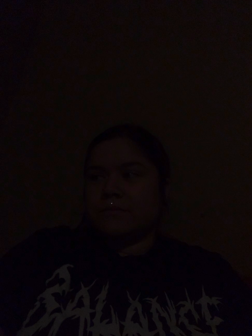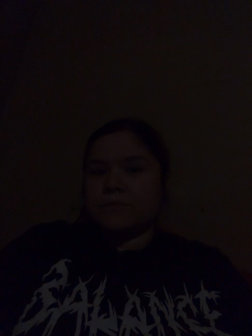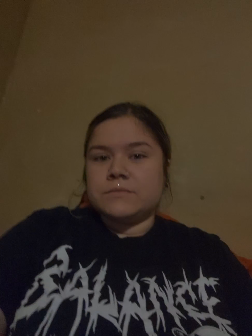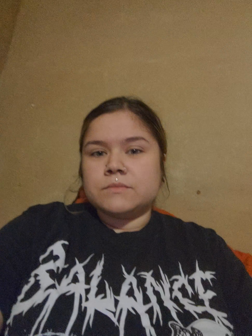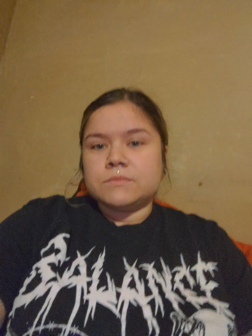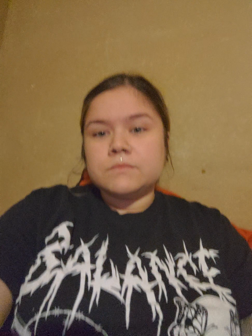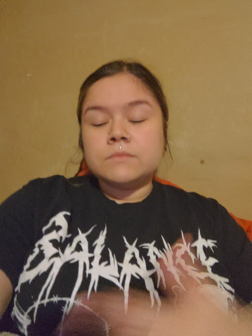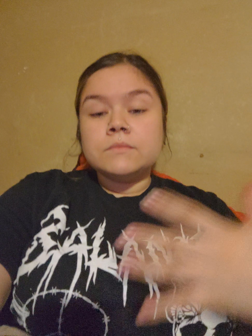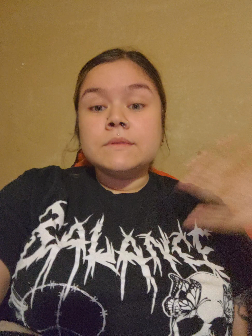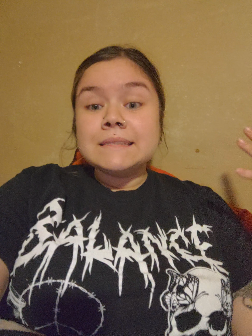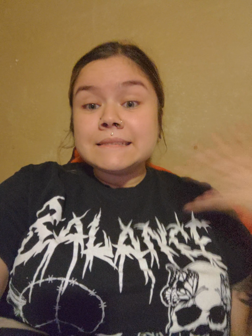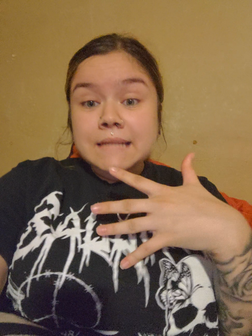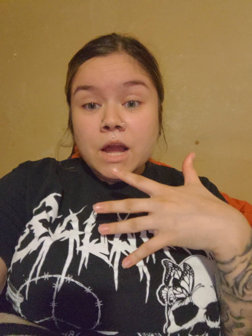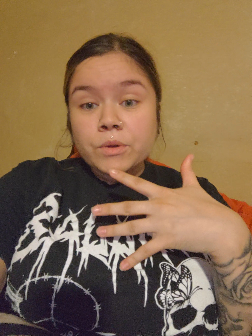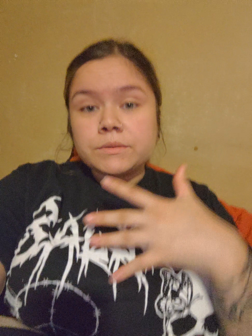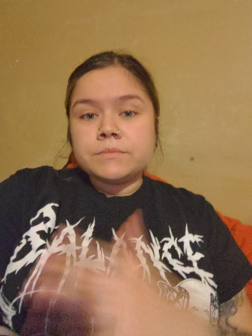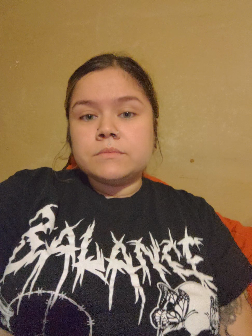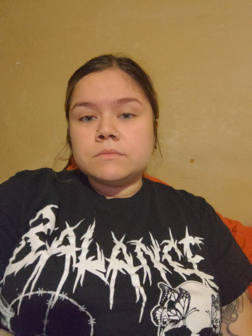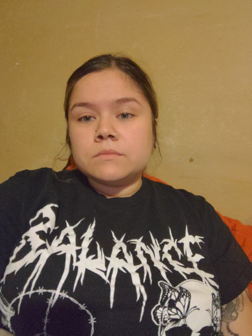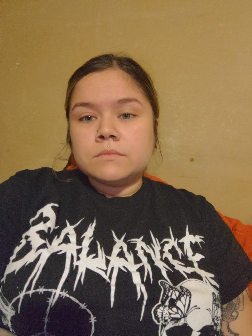scared